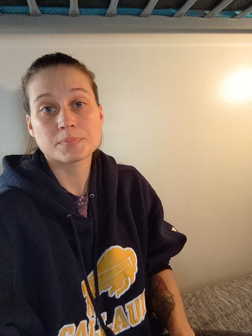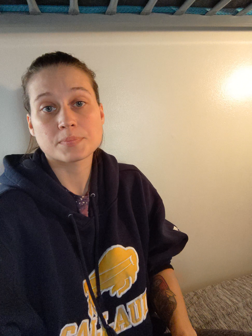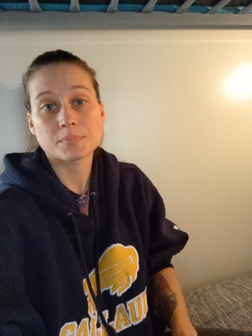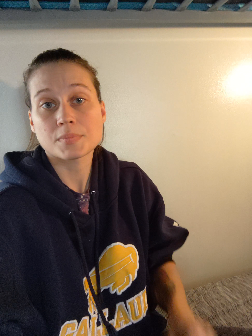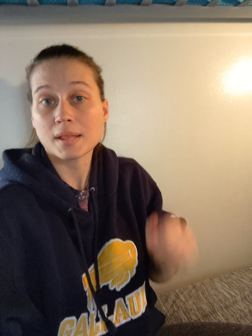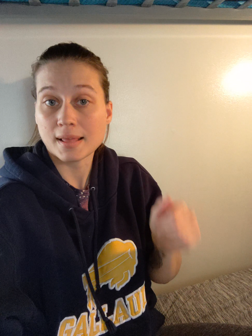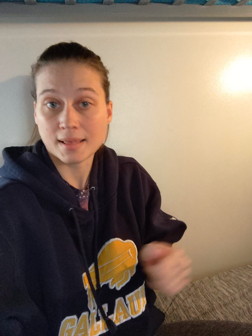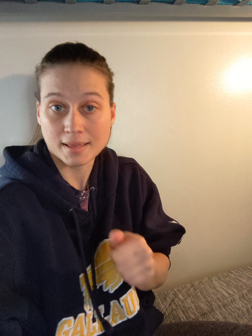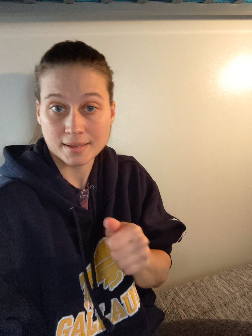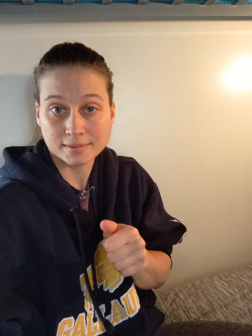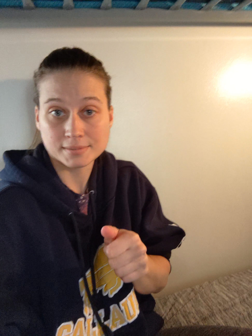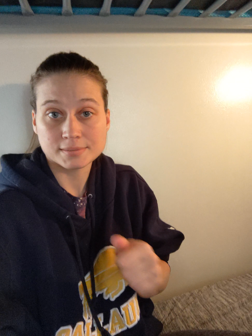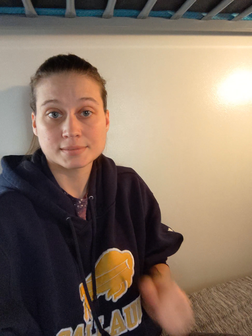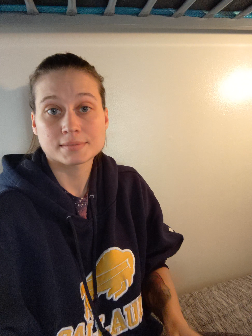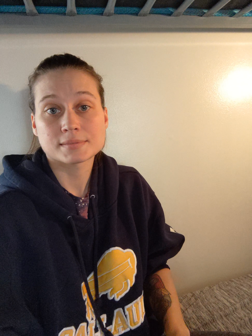hide